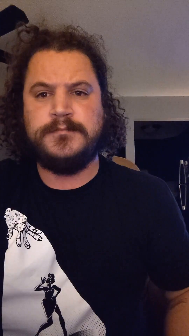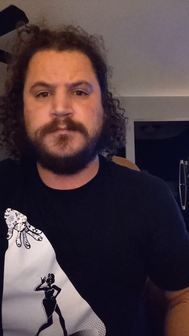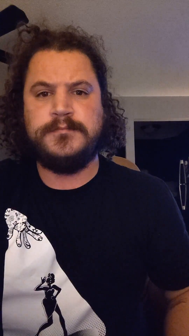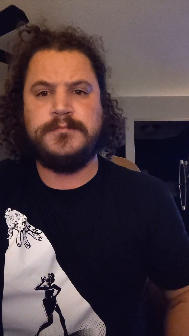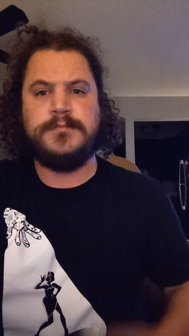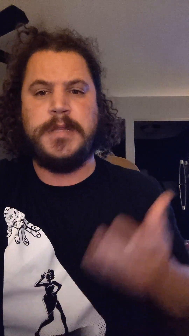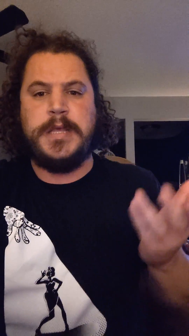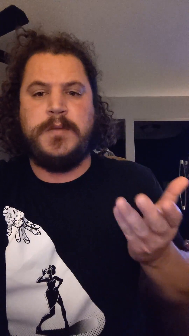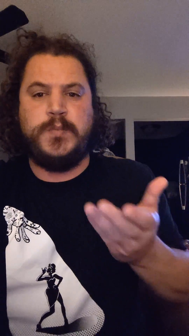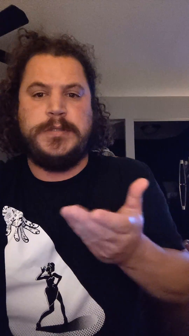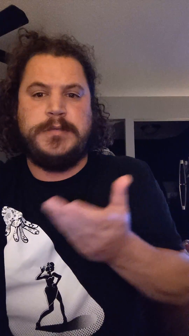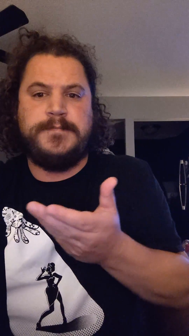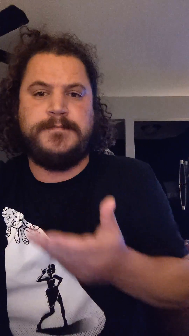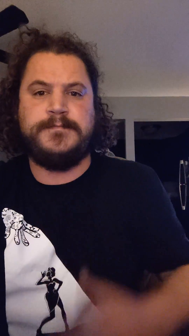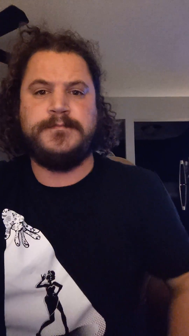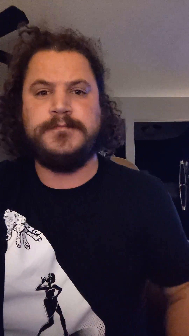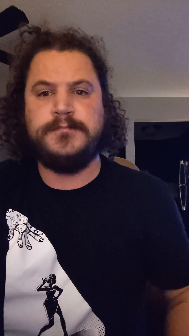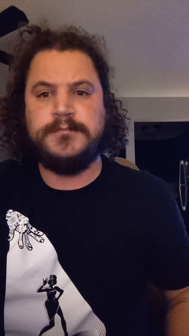carry